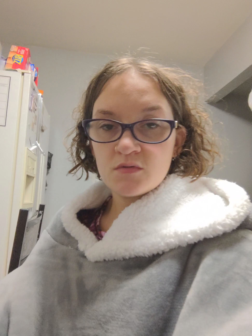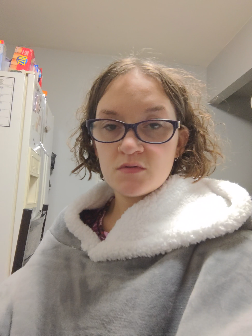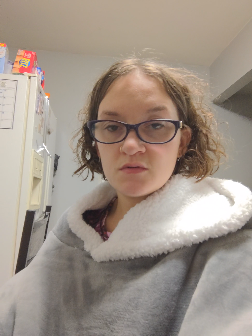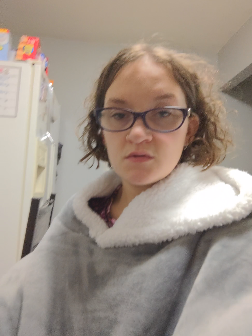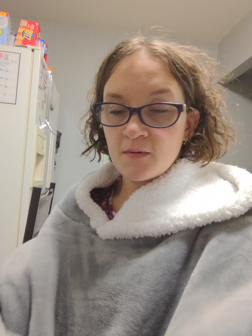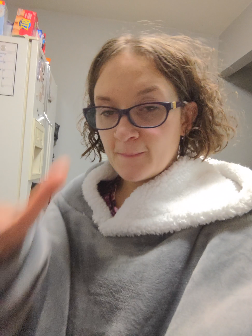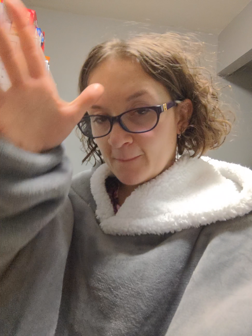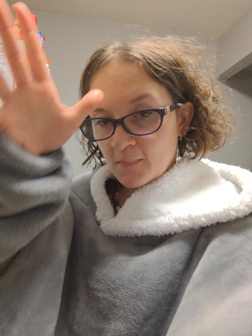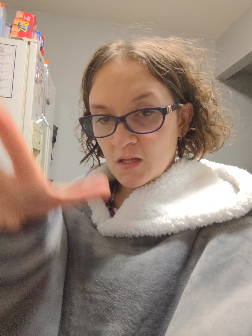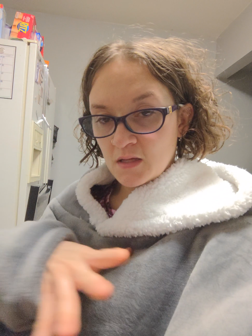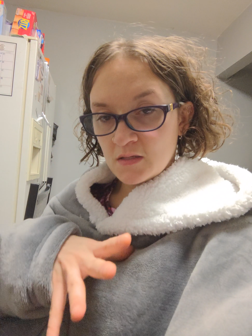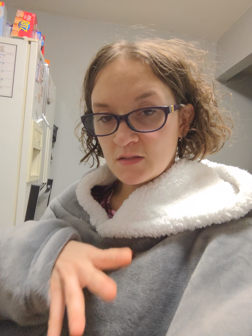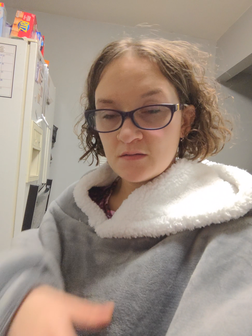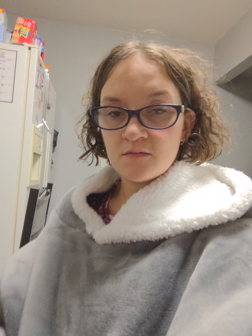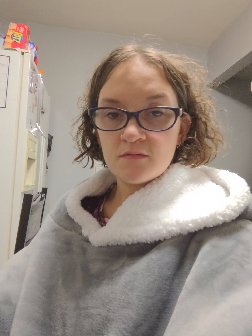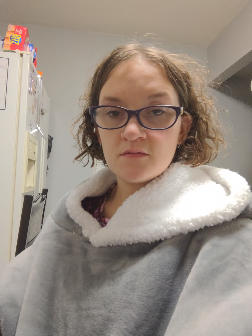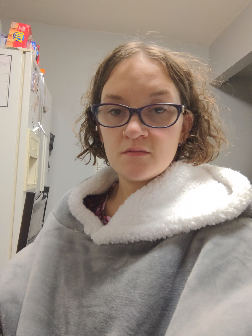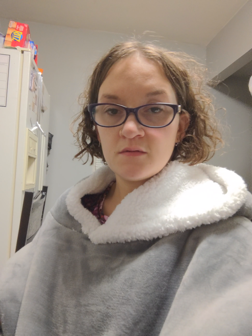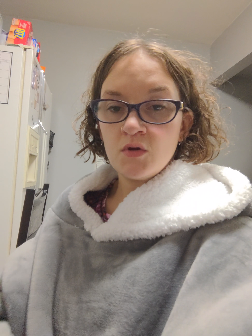man